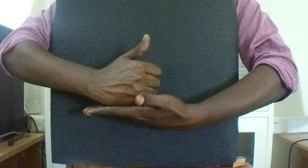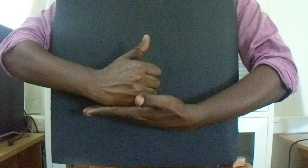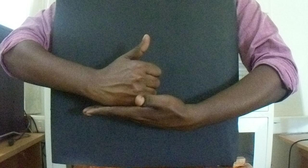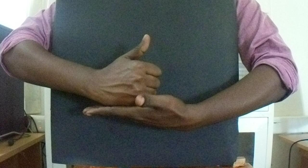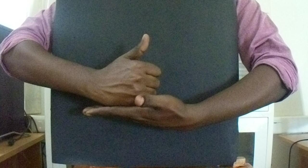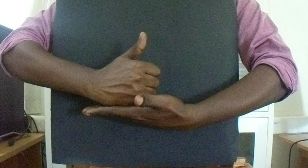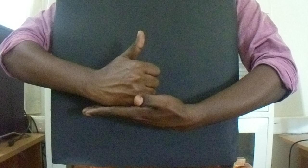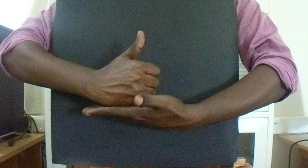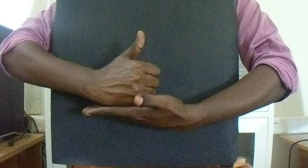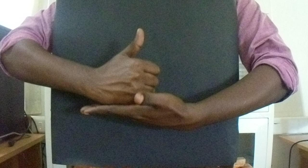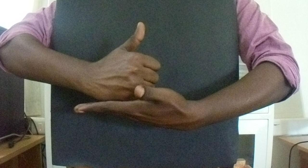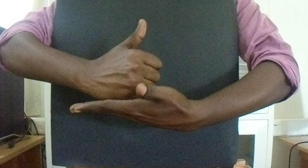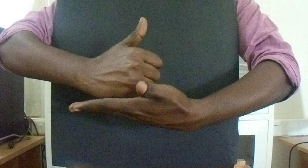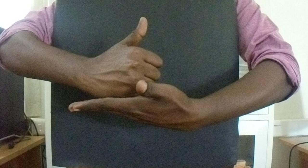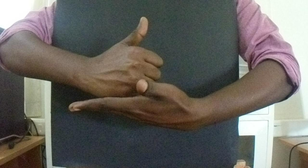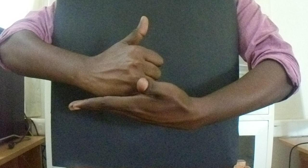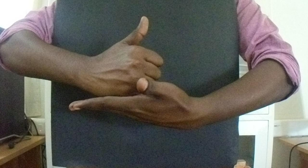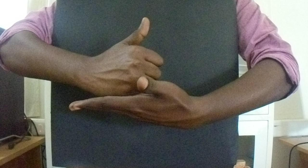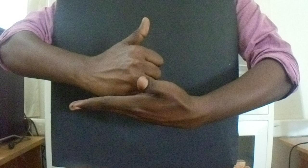help